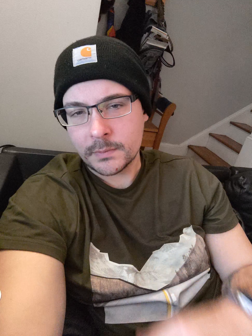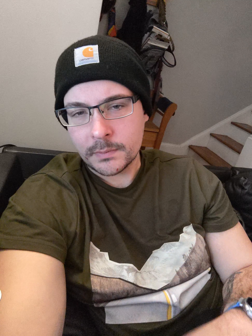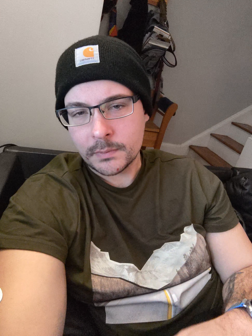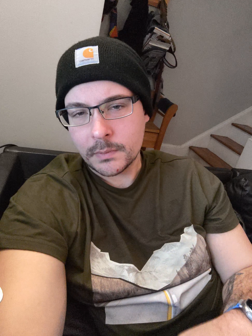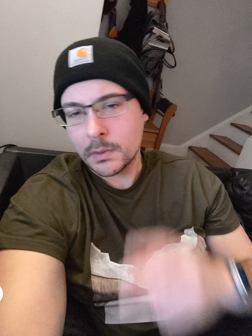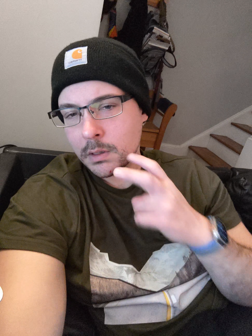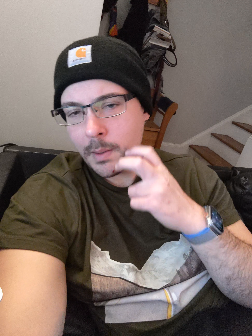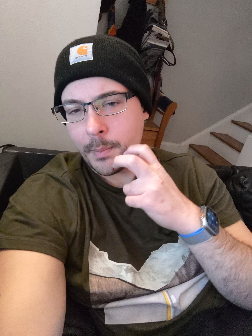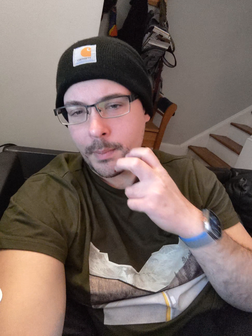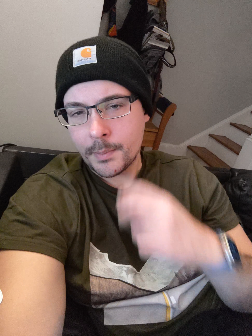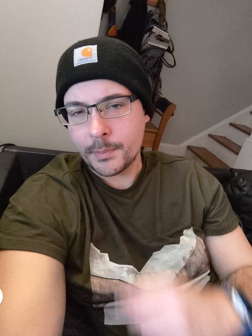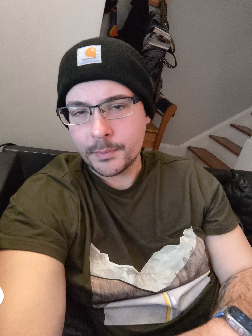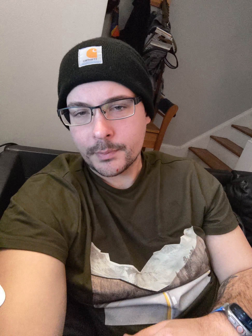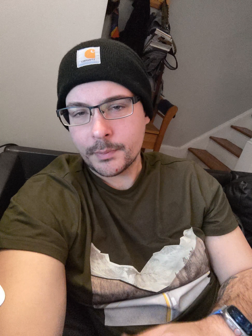gum